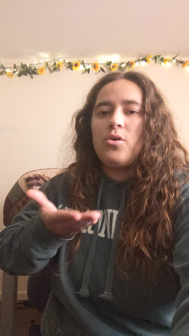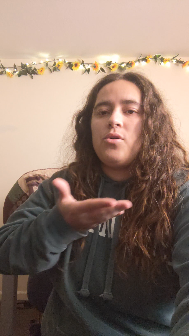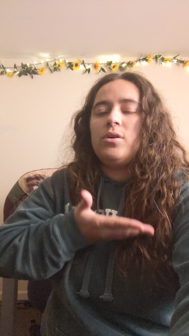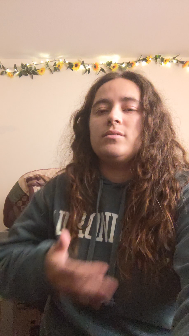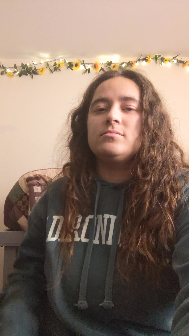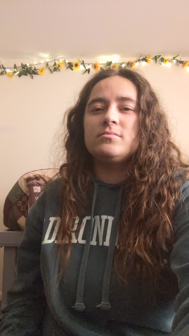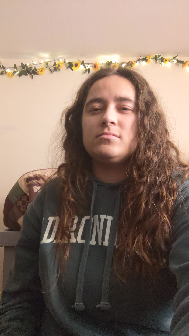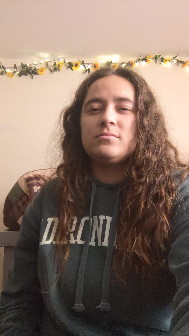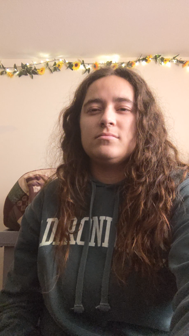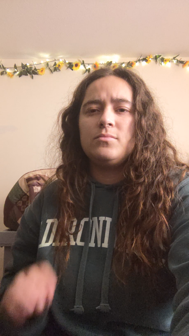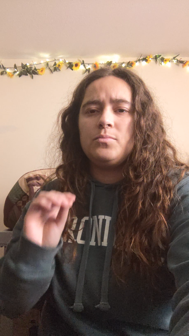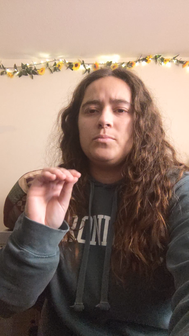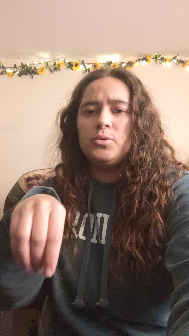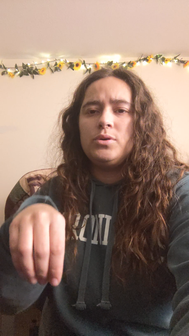put